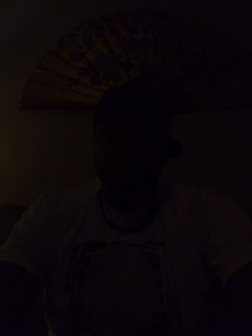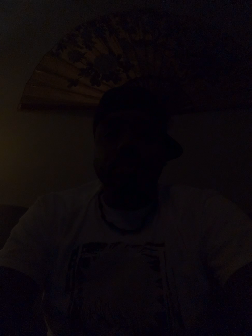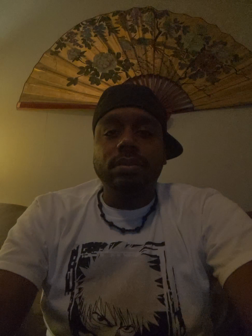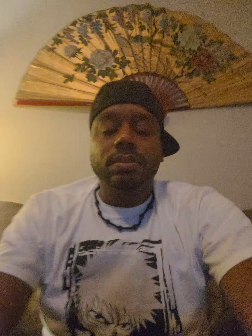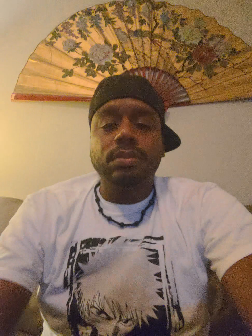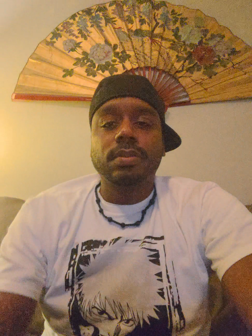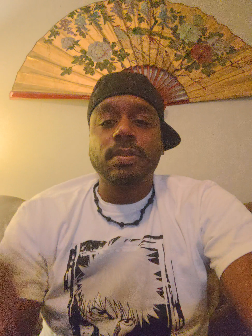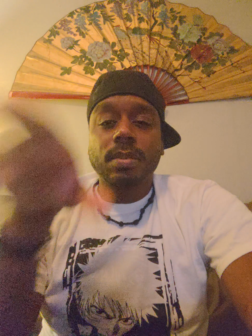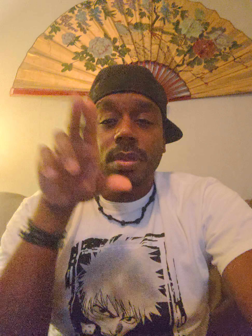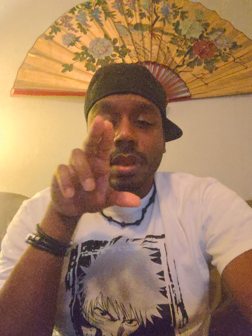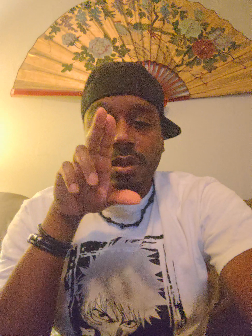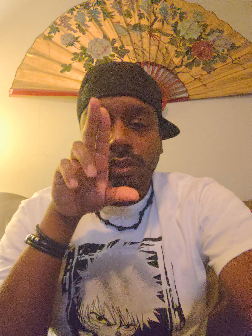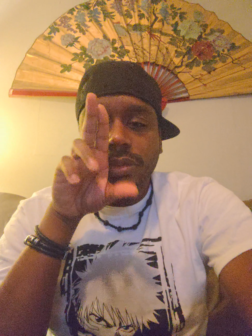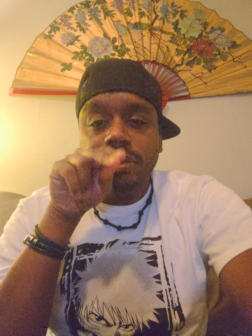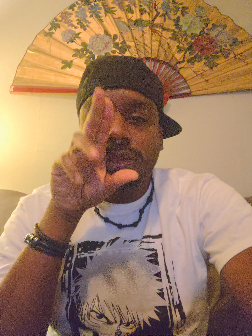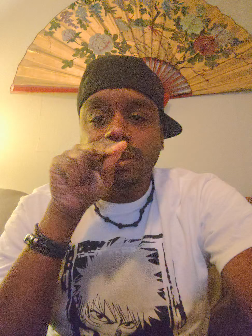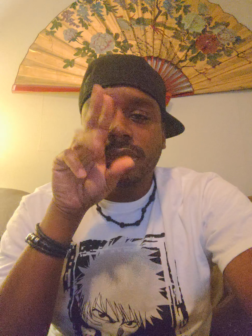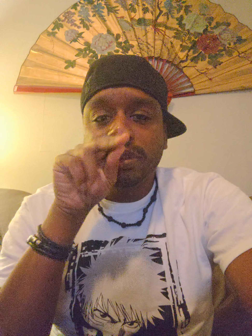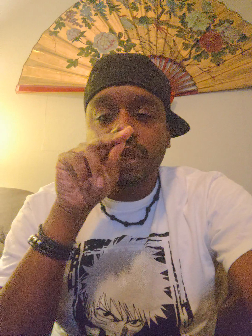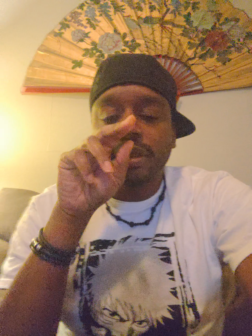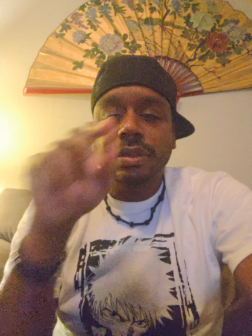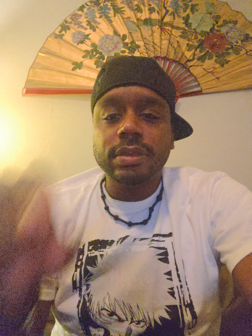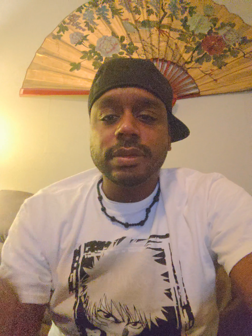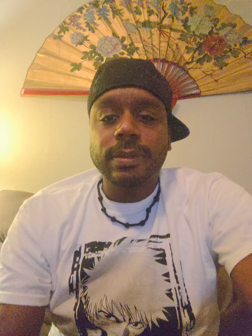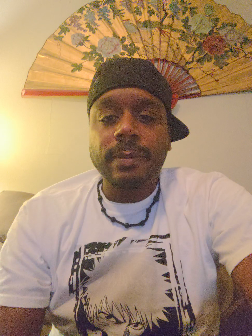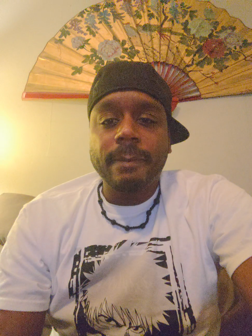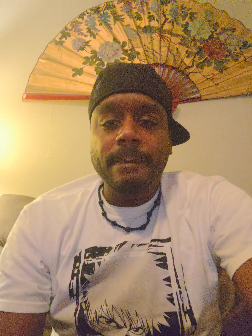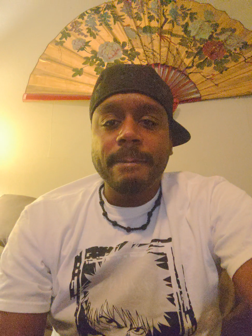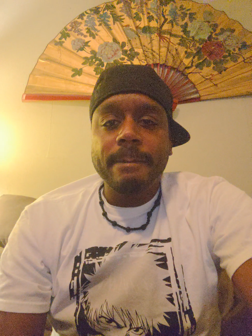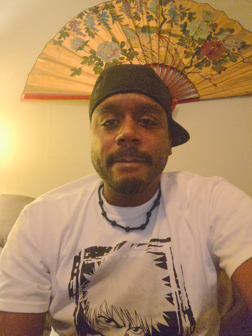duck